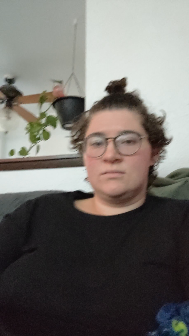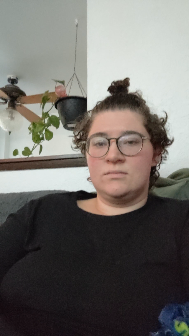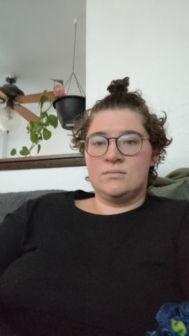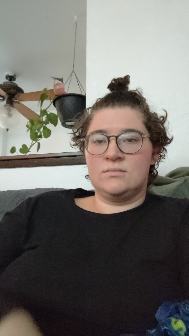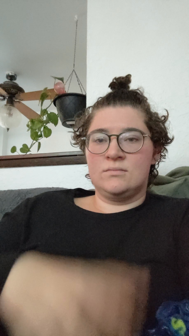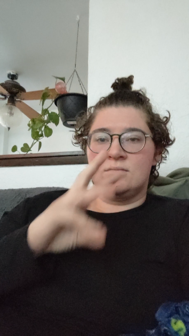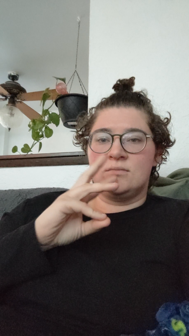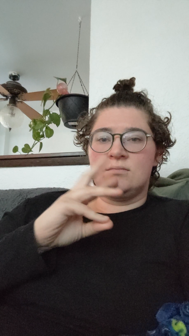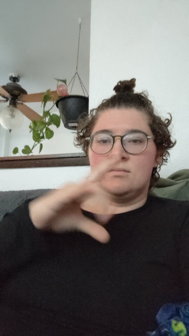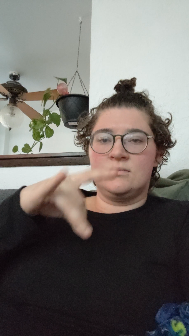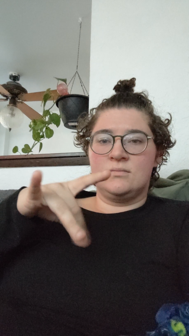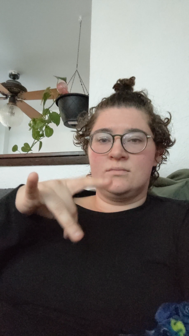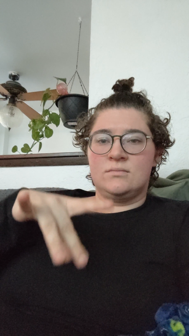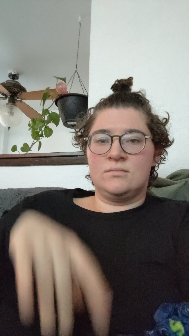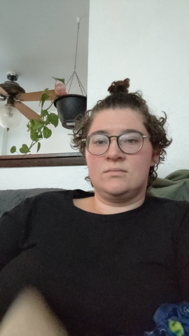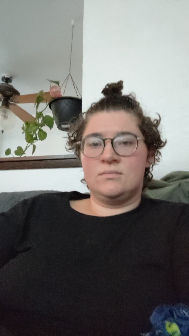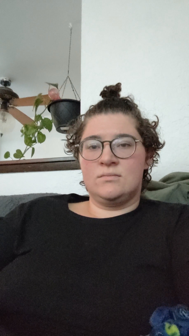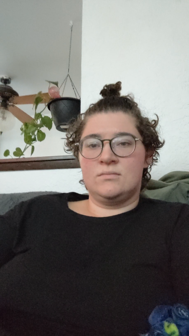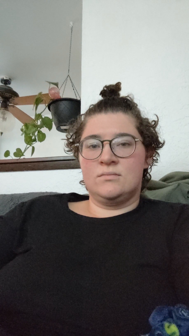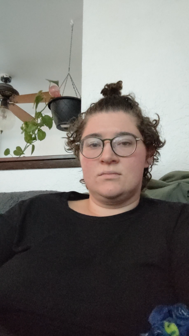melon